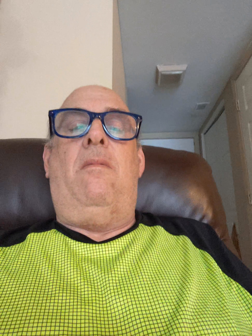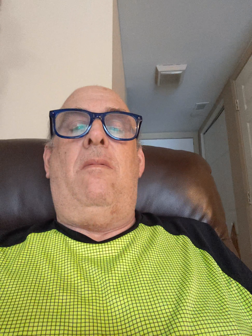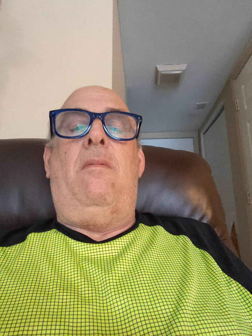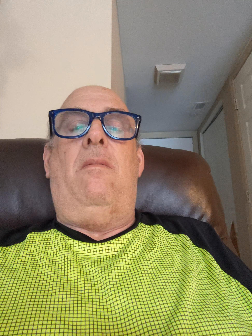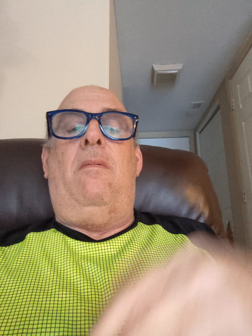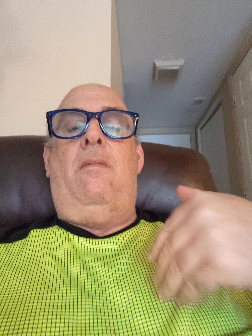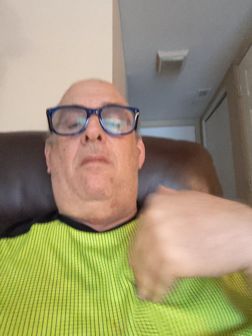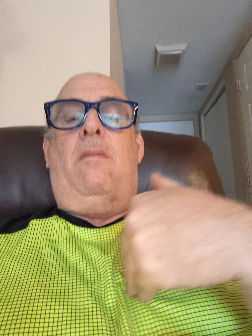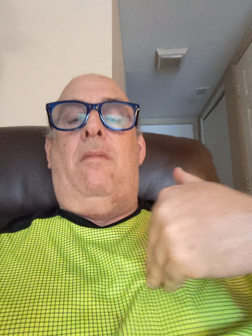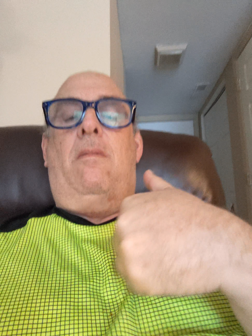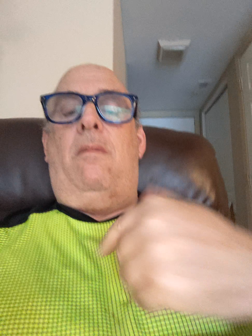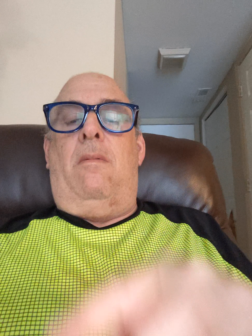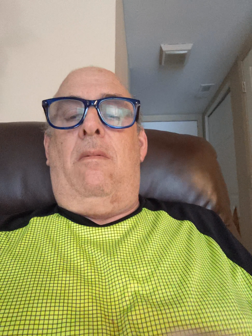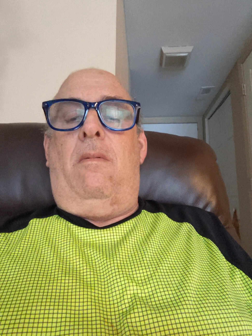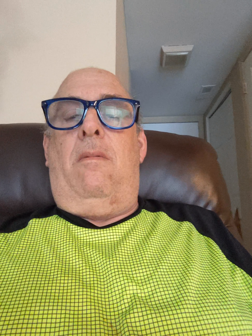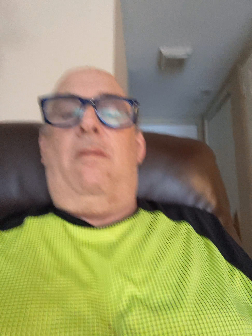animal